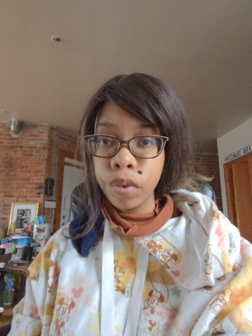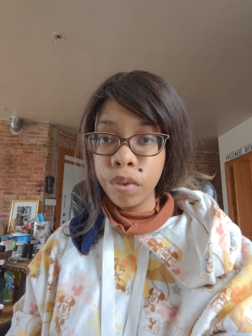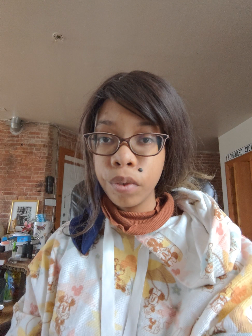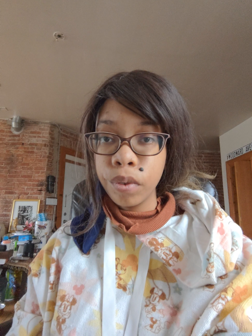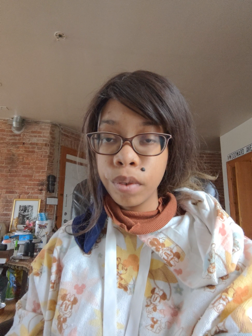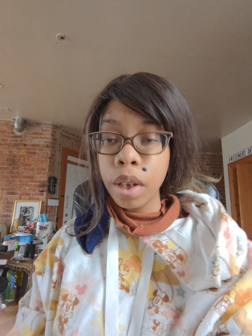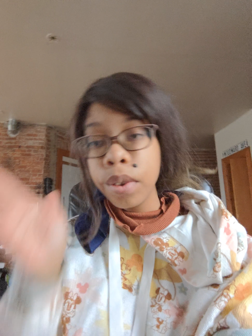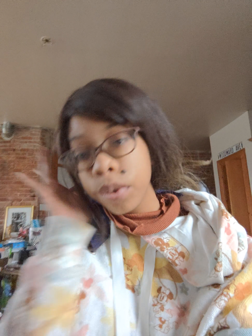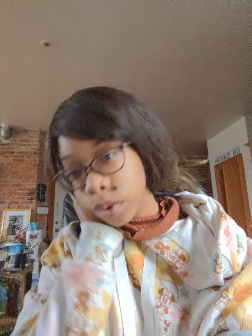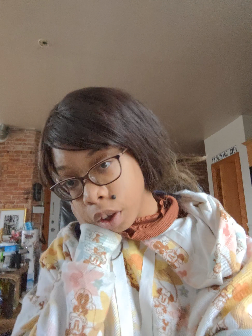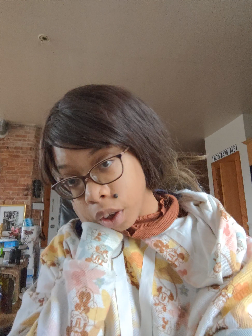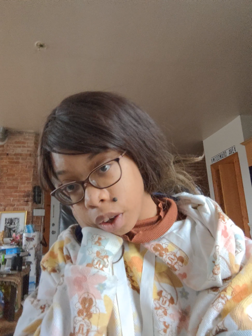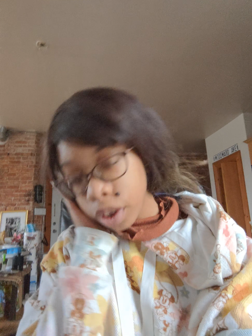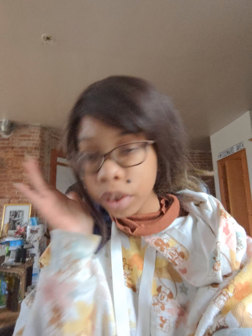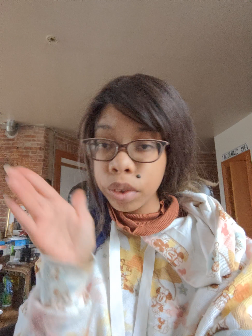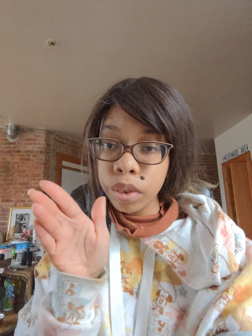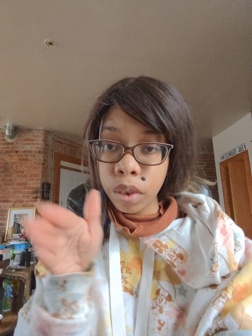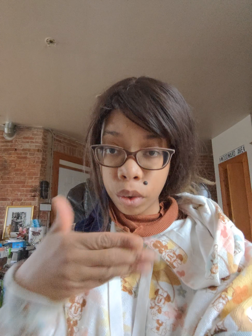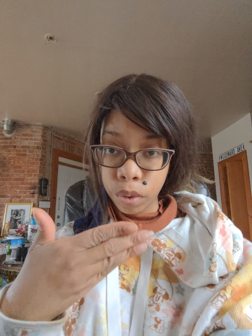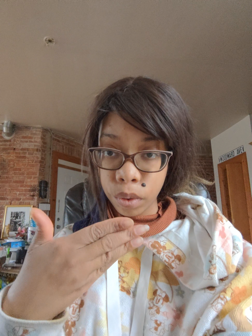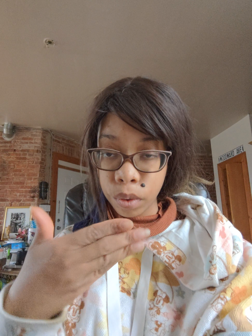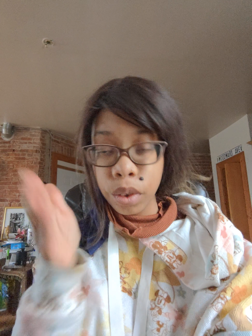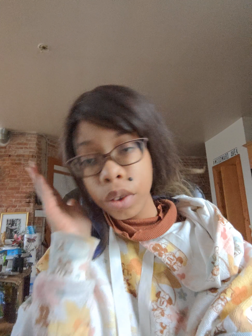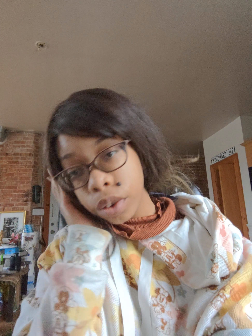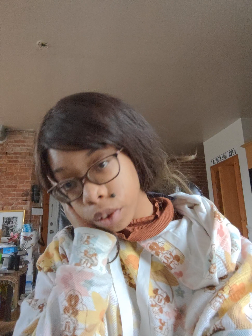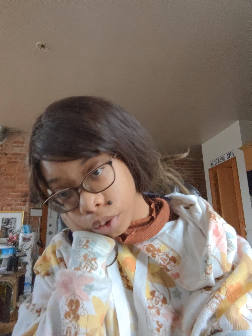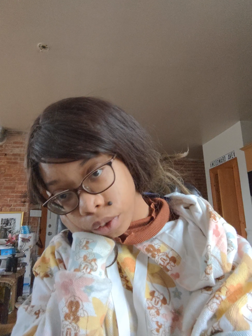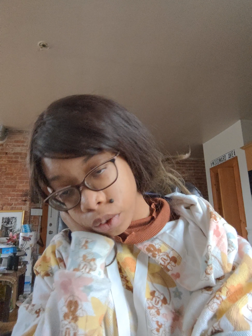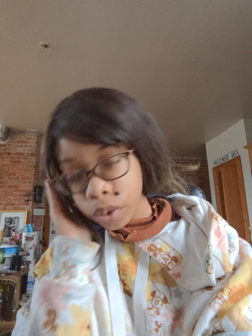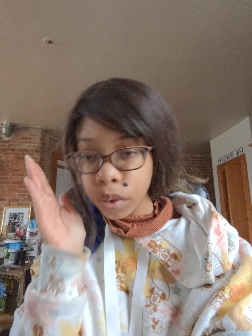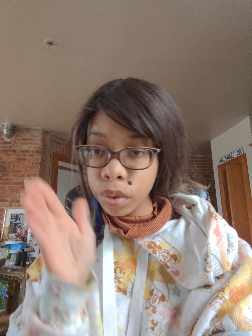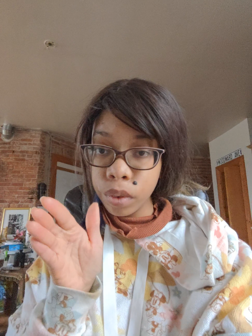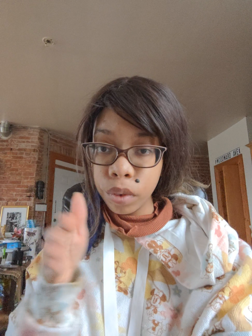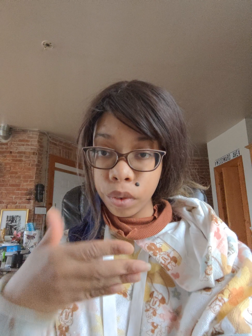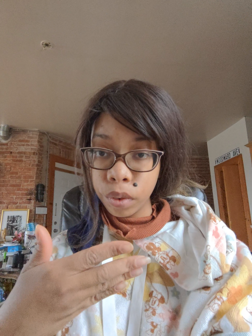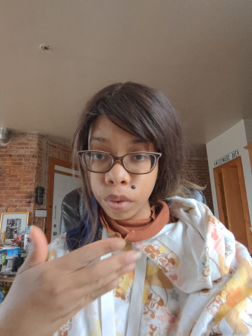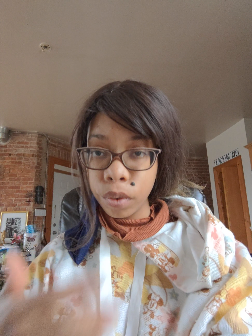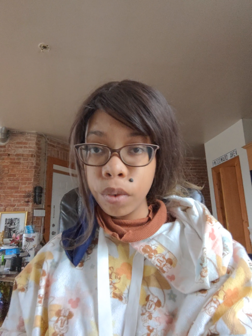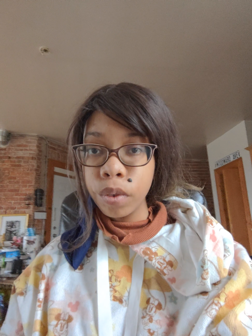bedroom